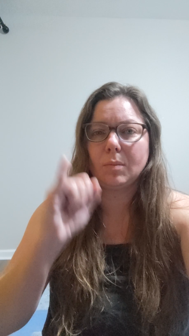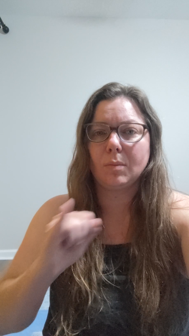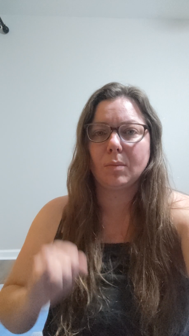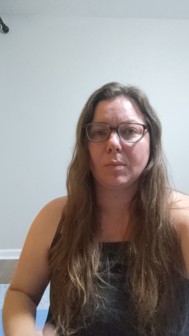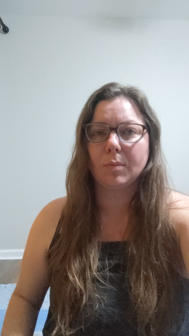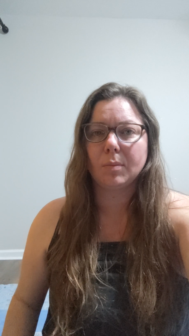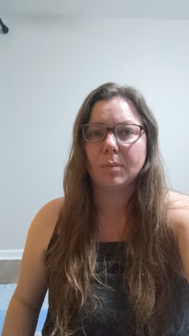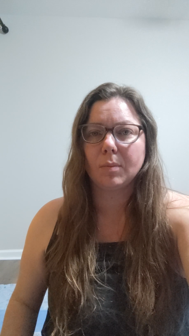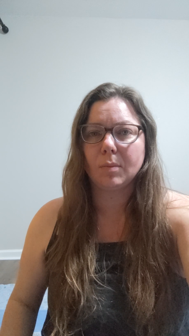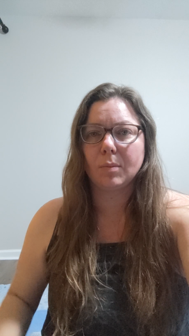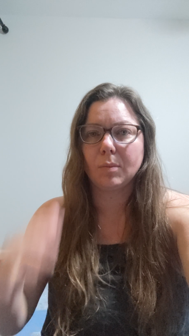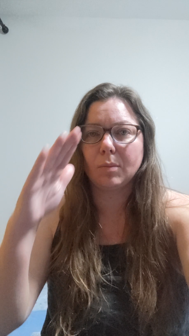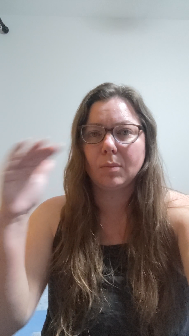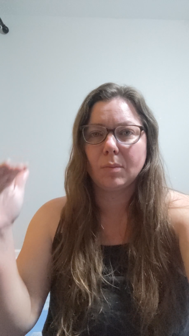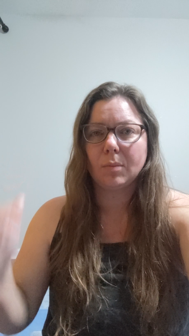roof